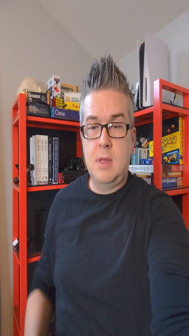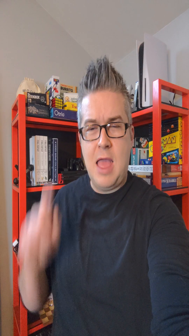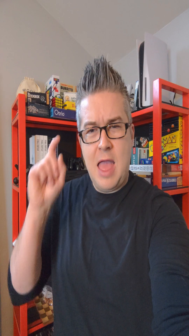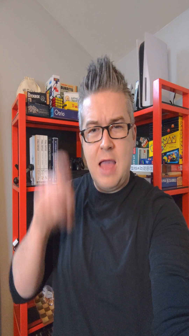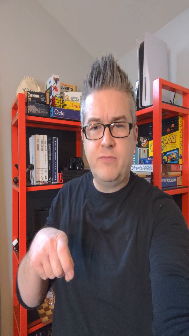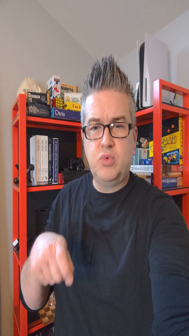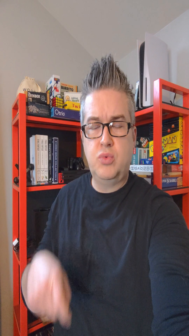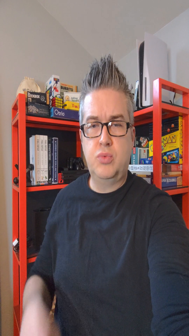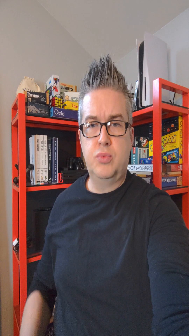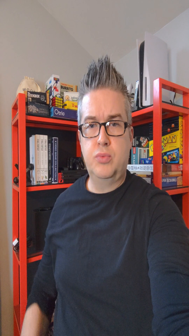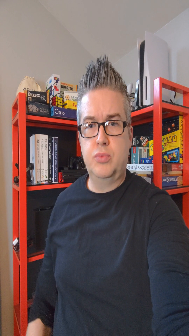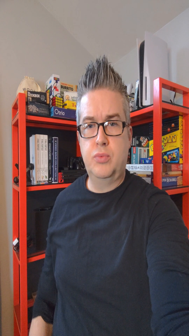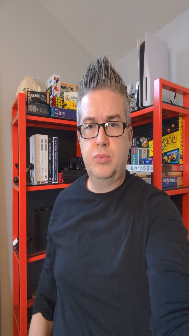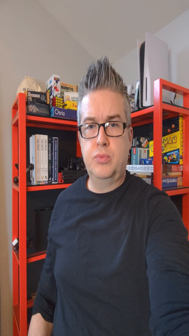have to